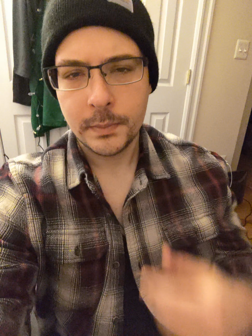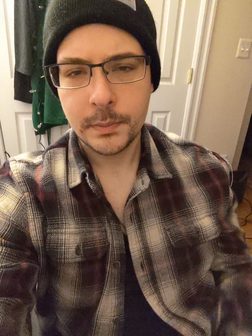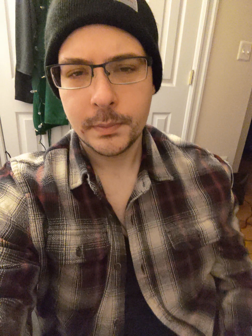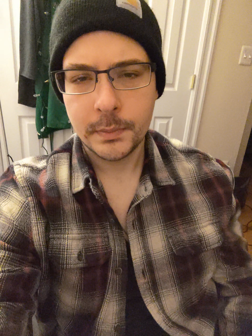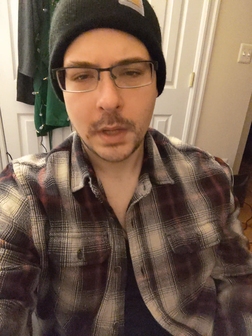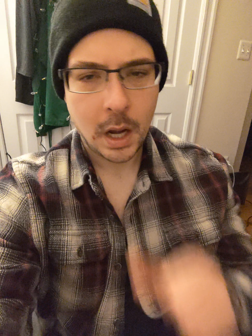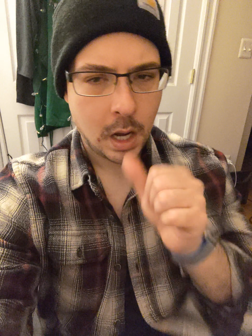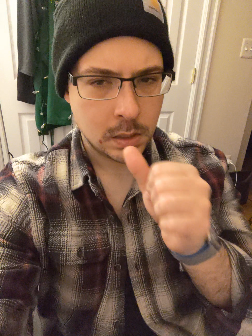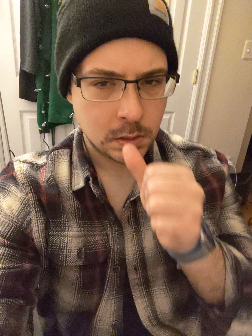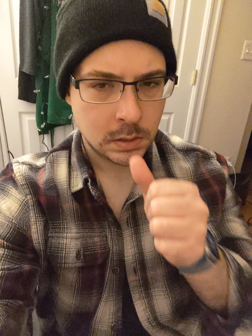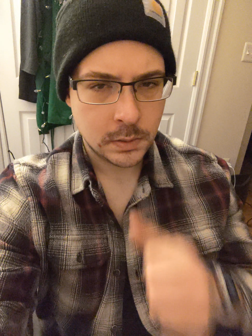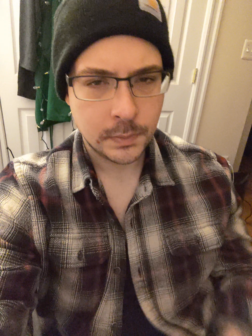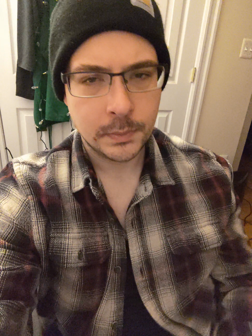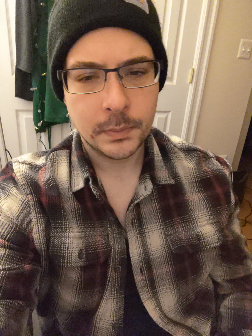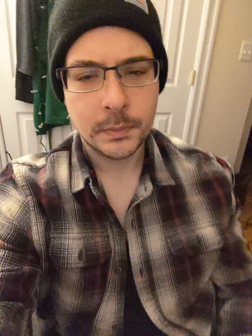nuts